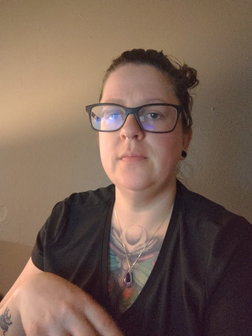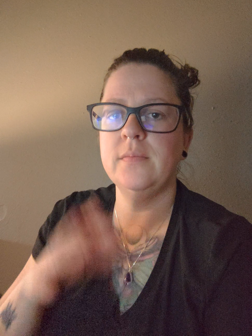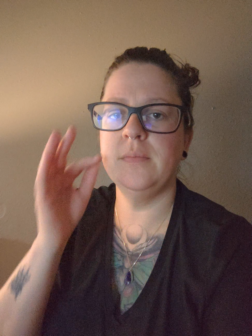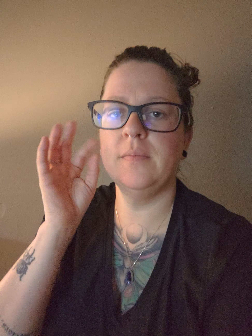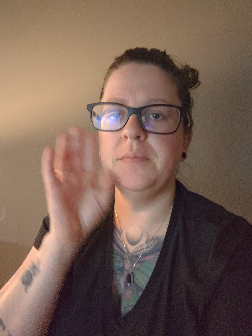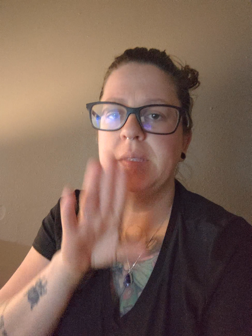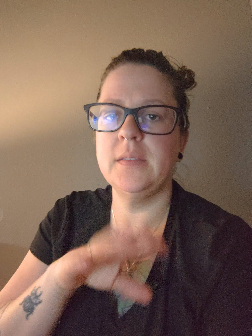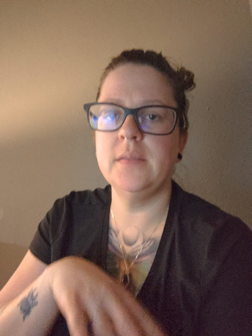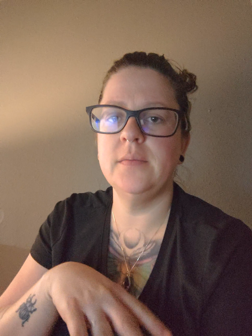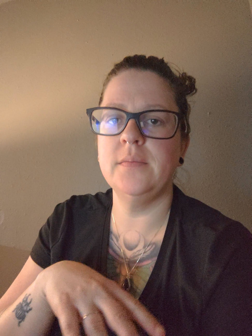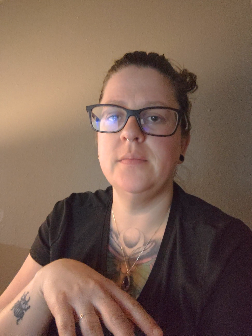bee